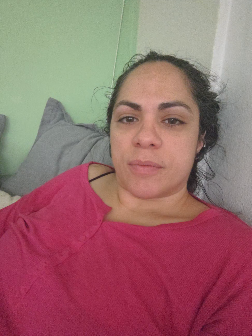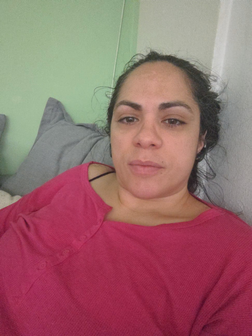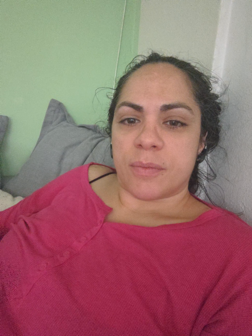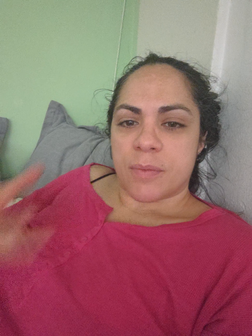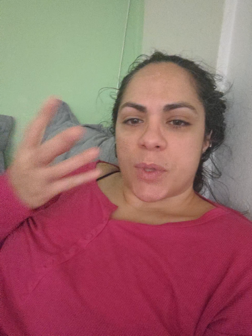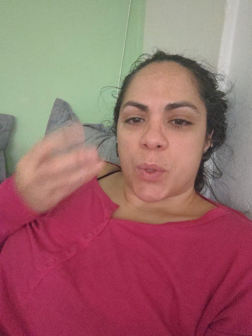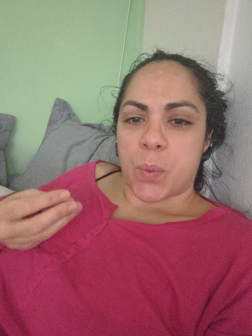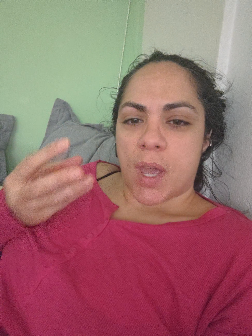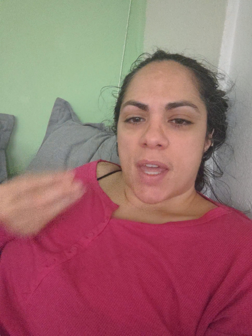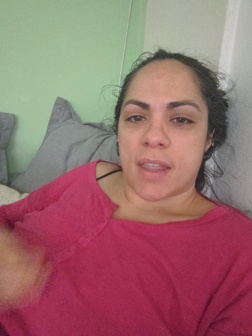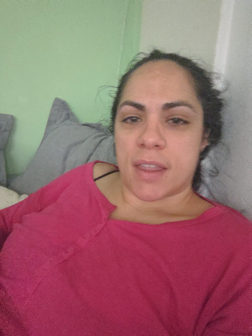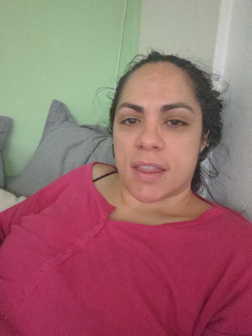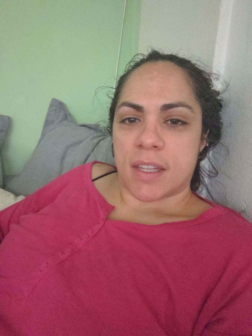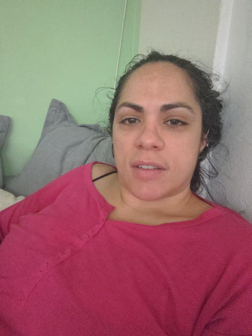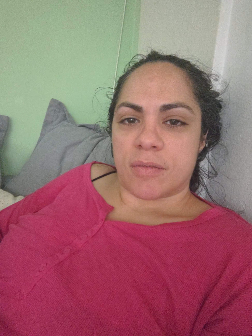wet